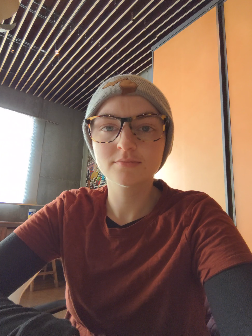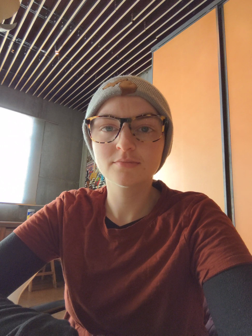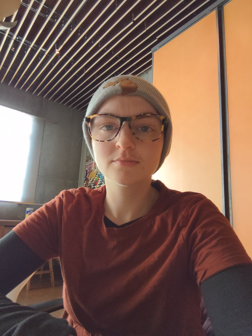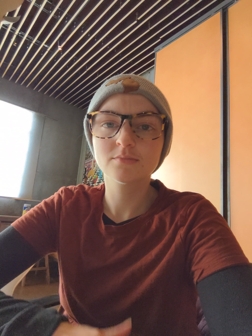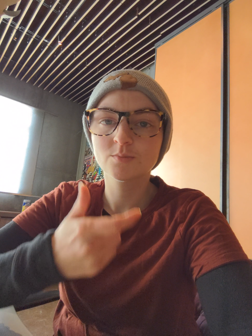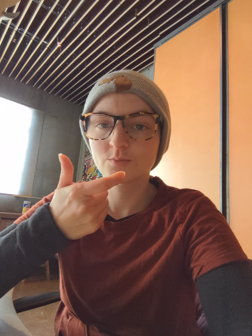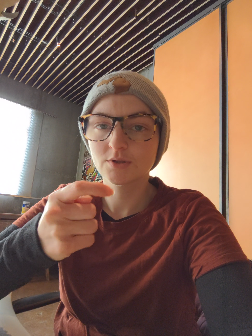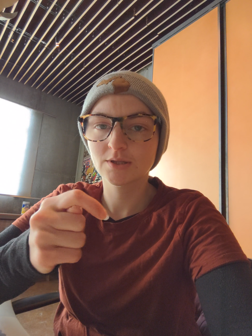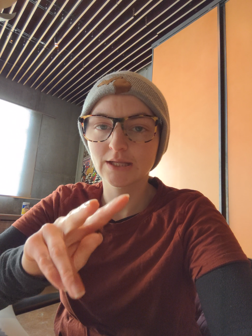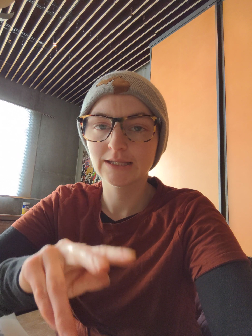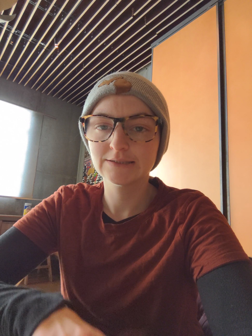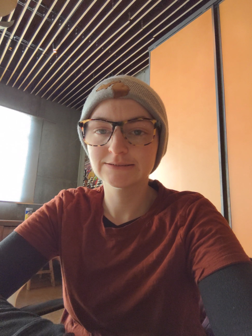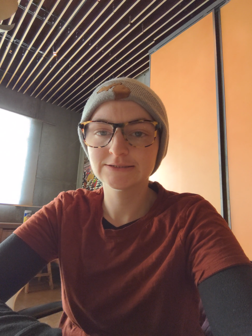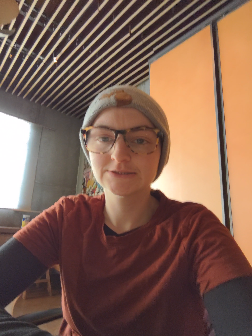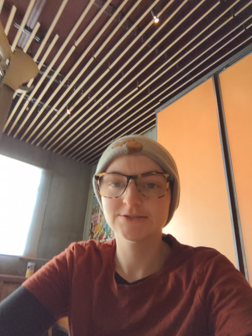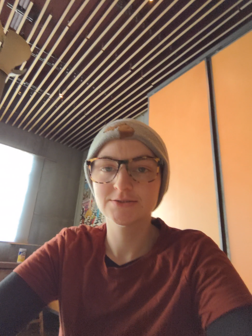TV